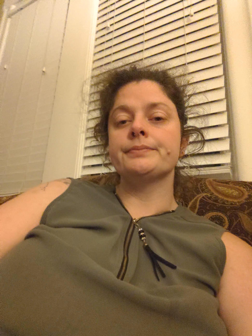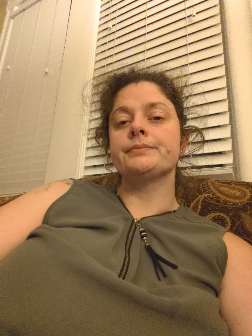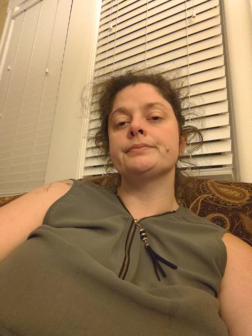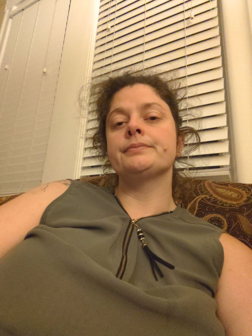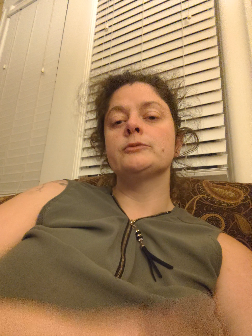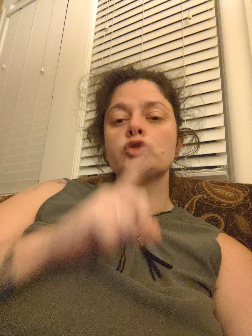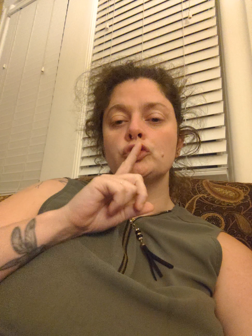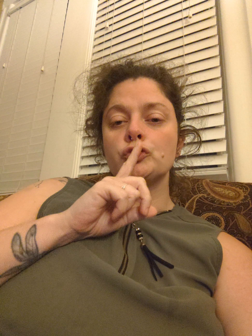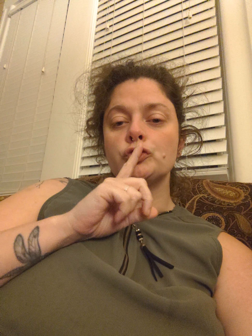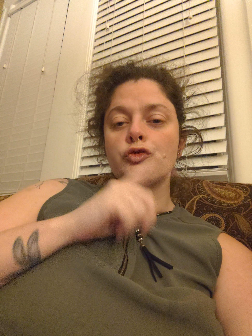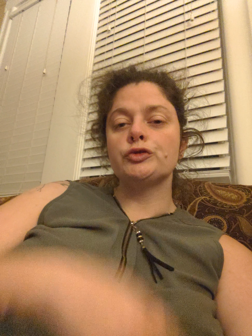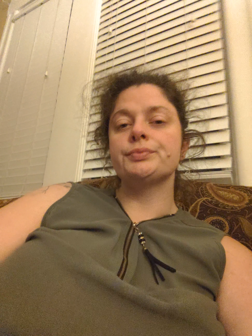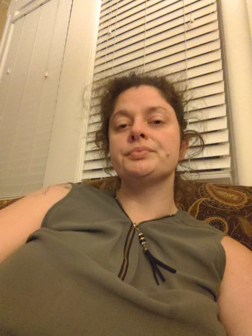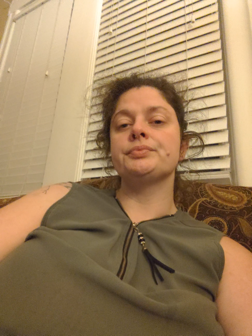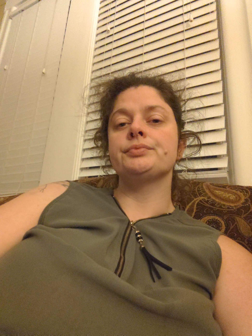shhh